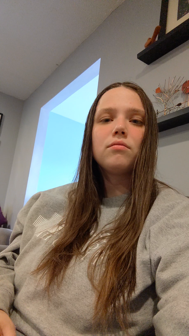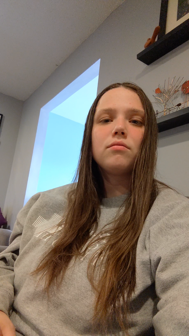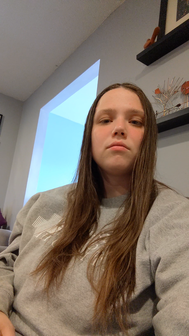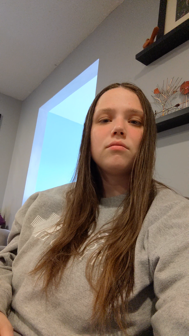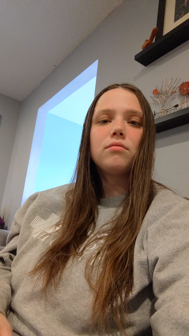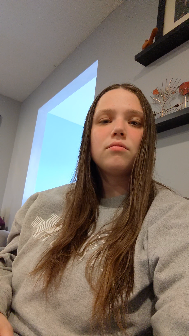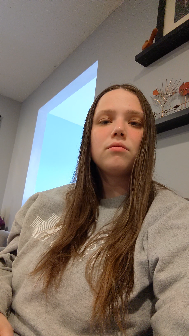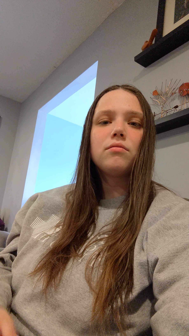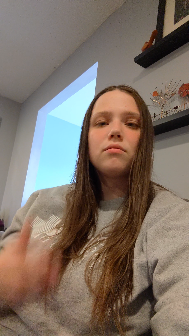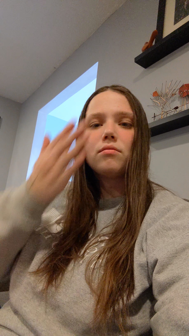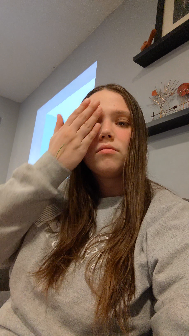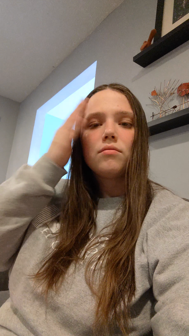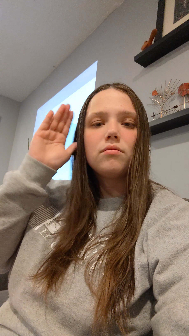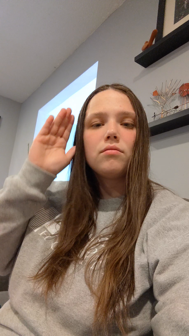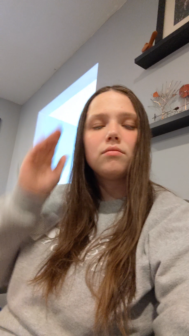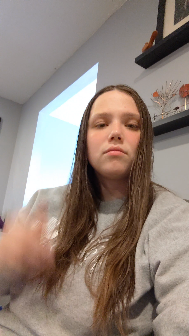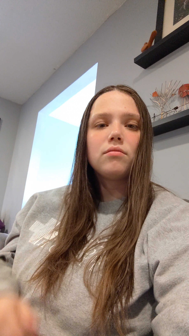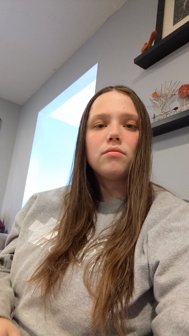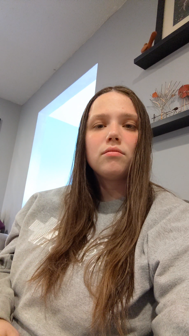peekaboo